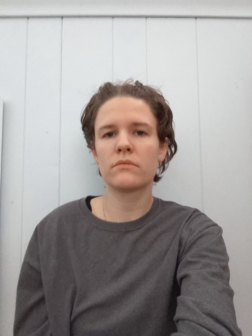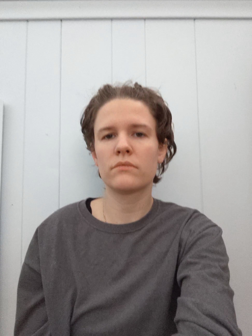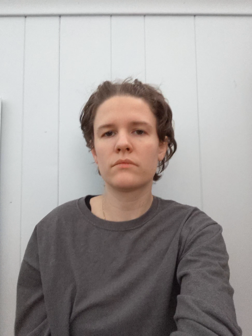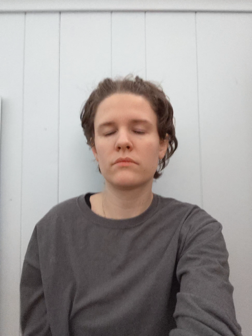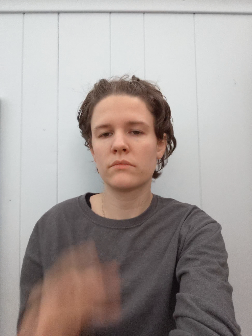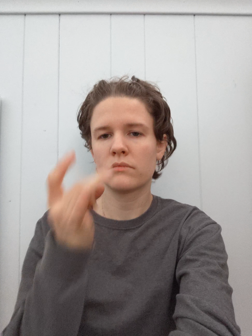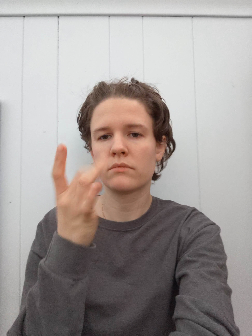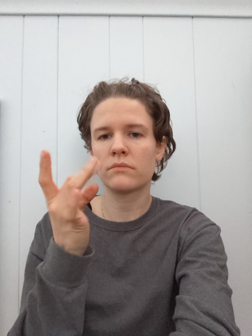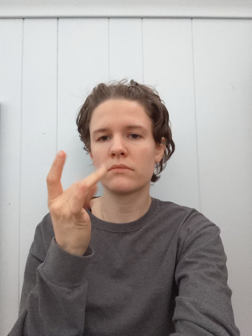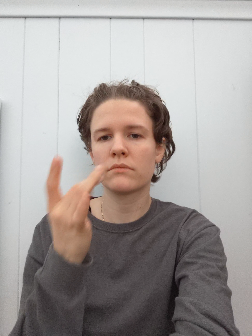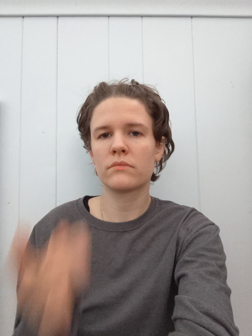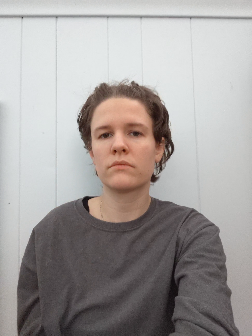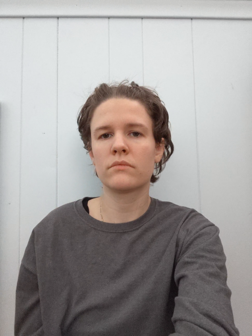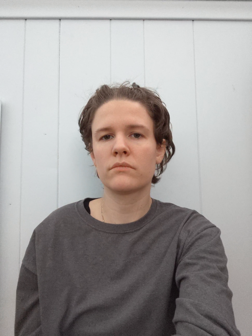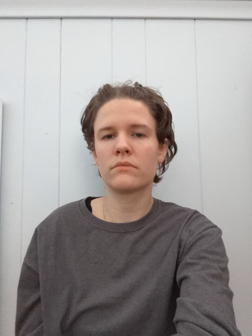snack